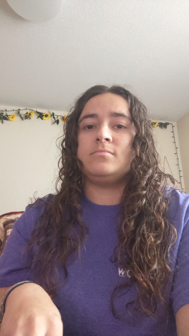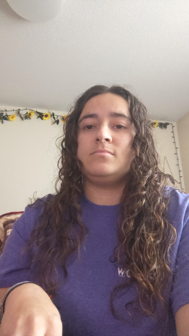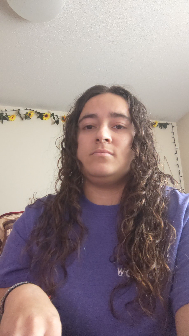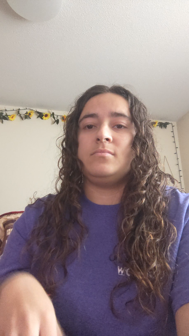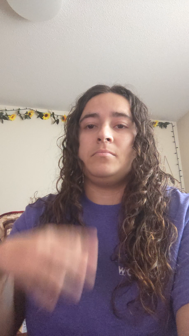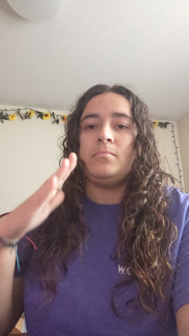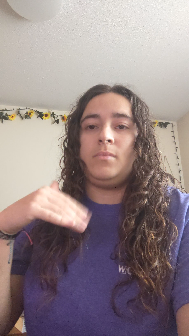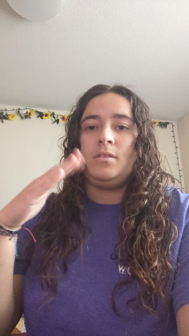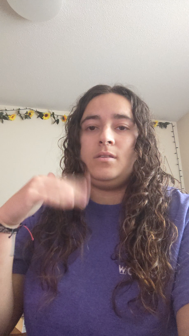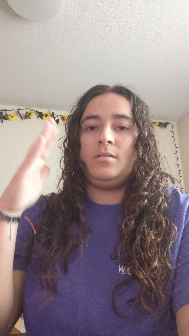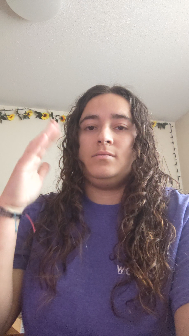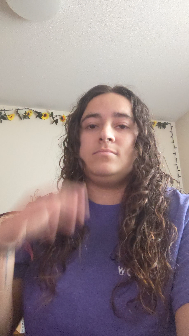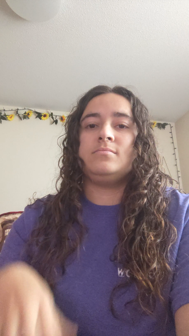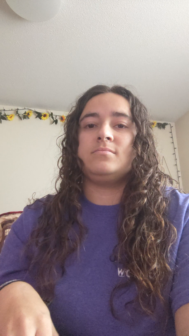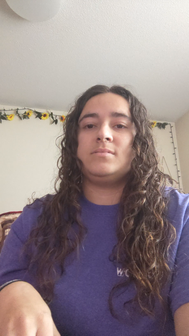build